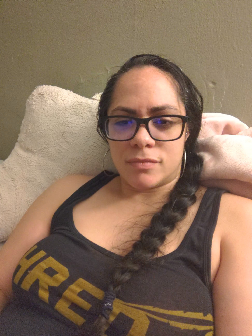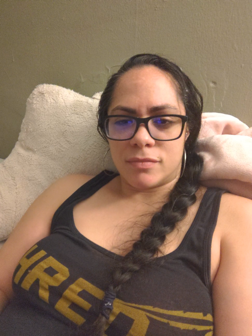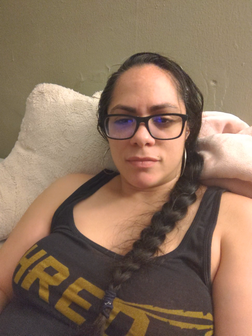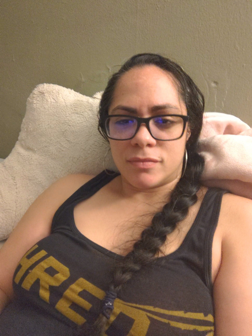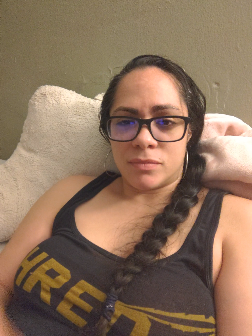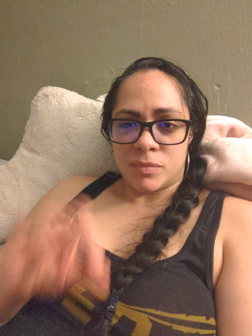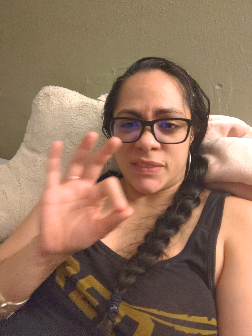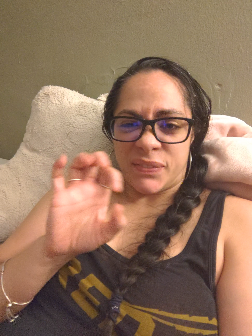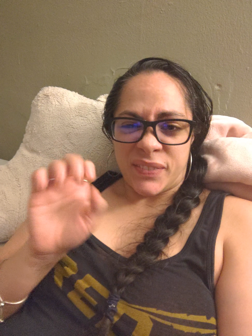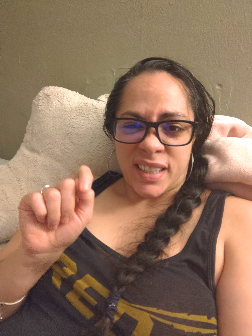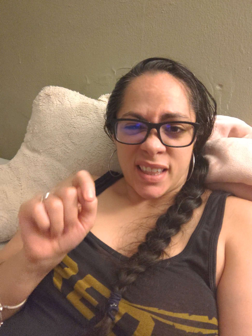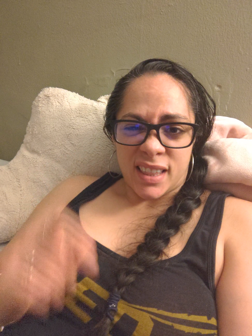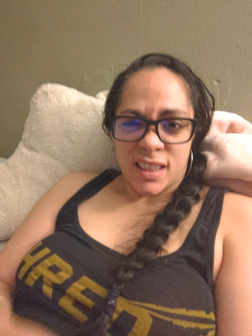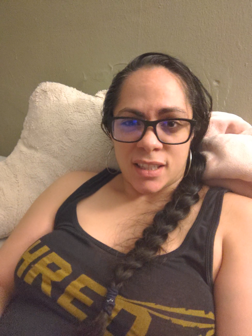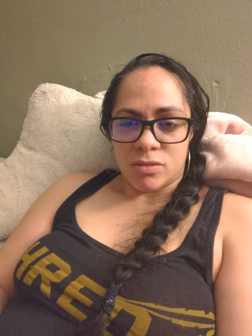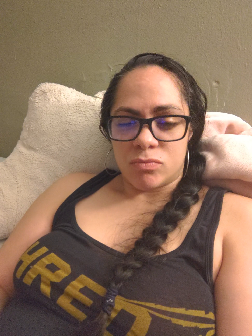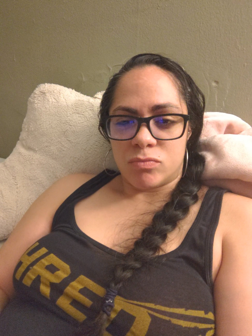feet